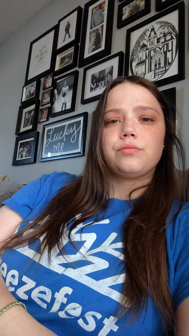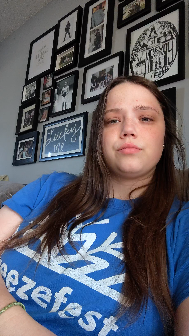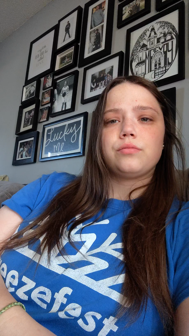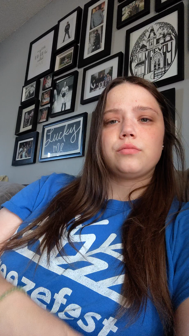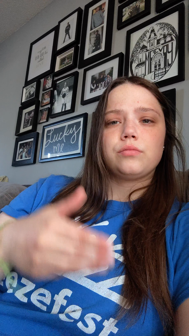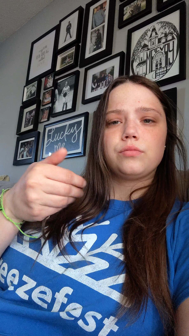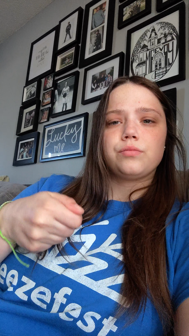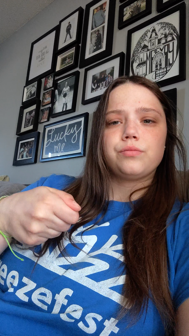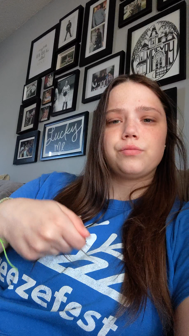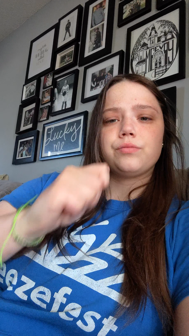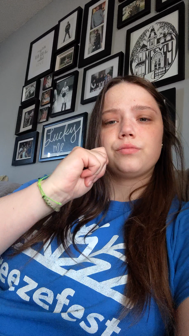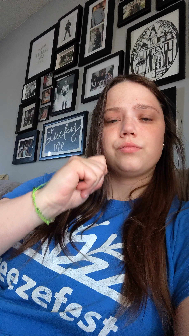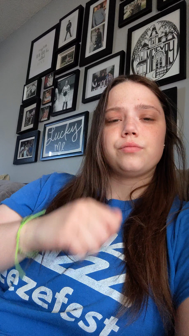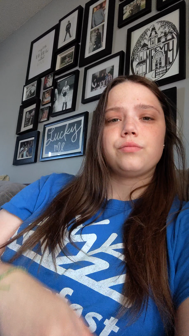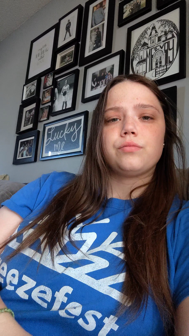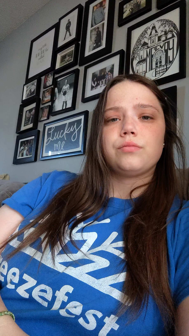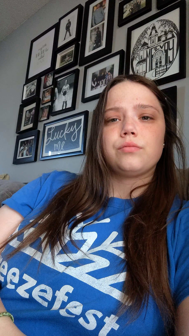shovel